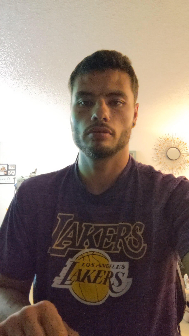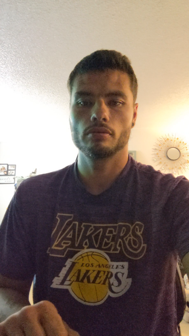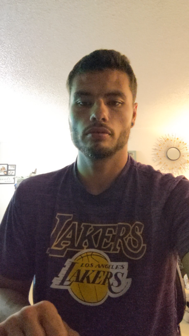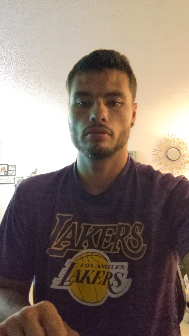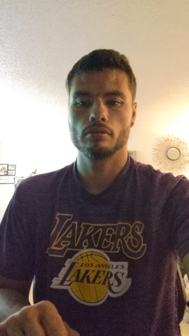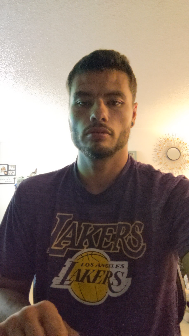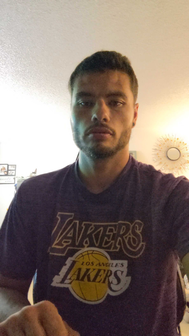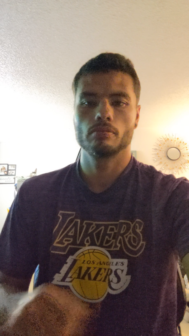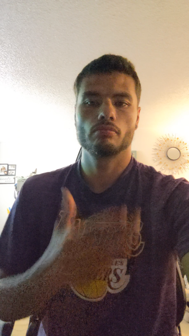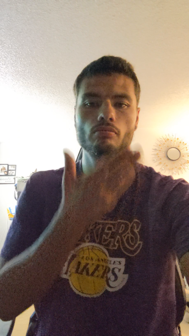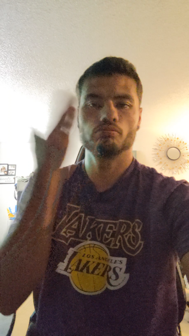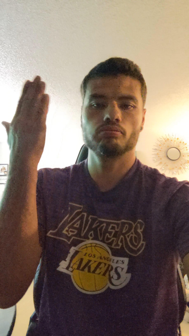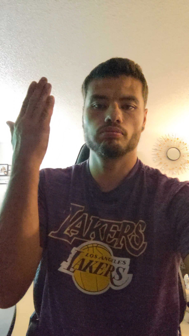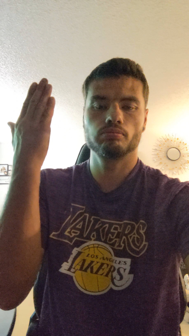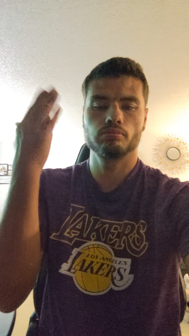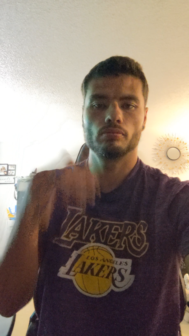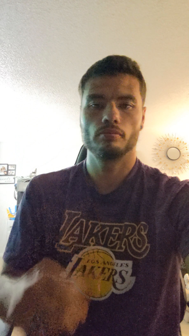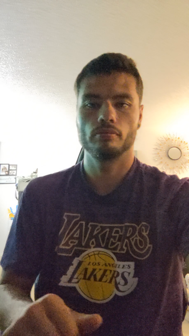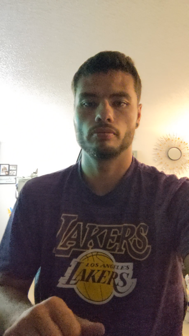all gone